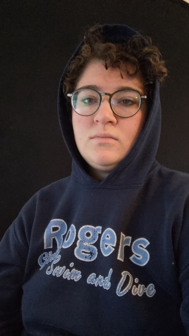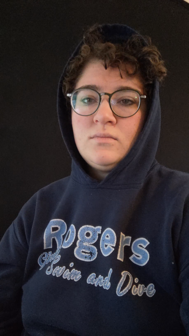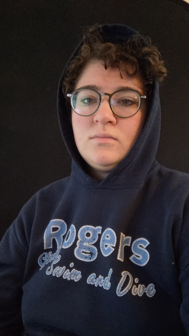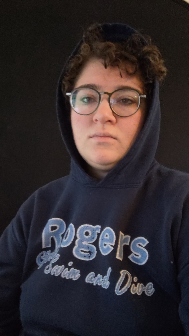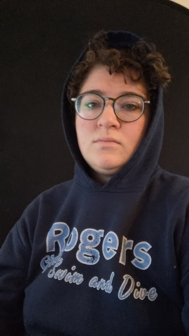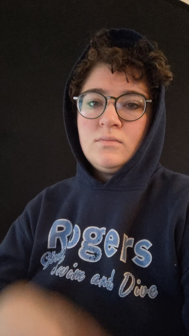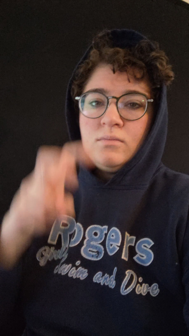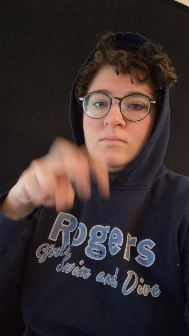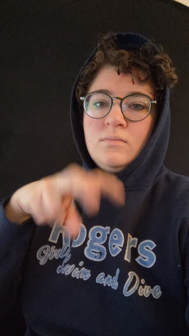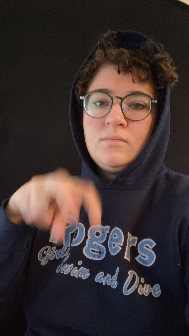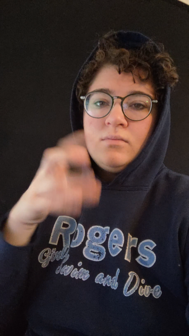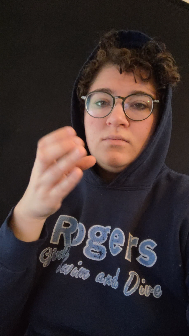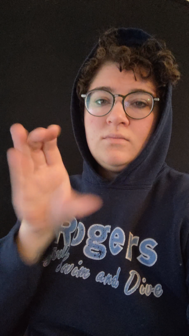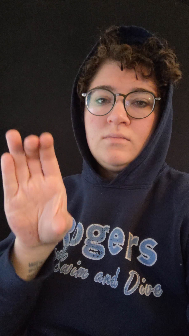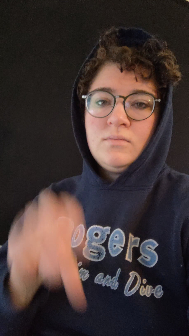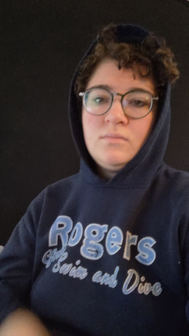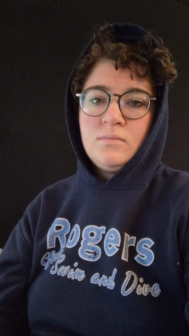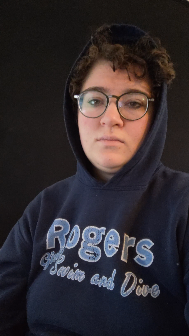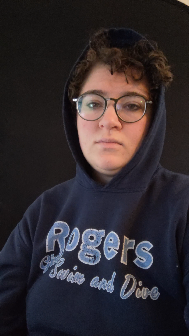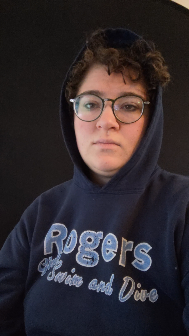potato chip